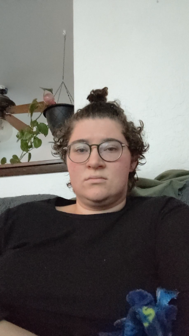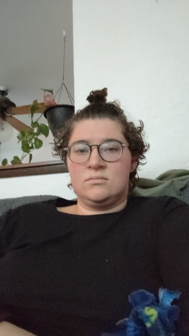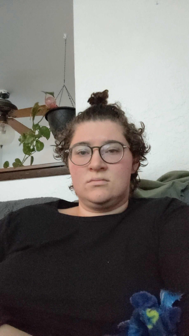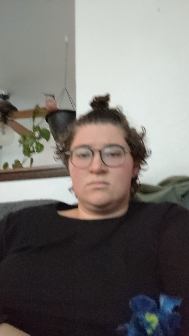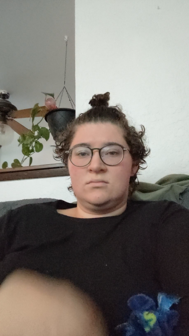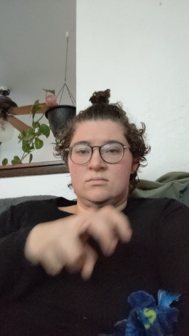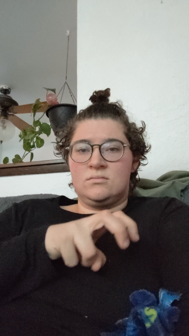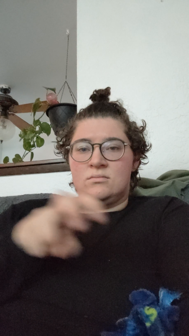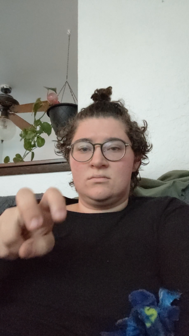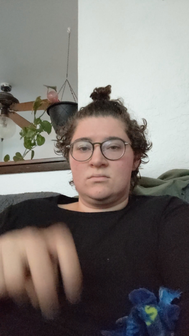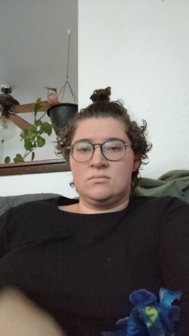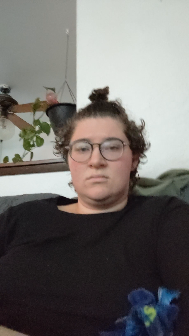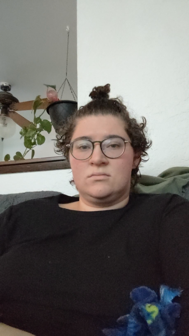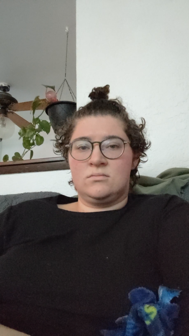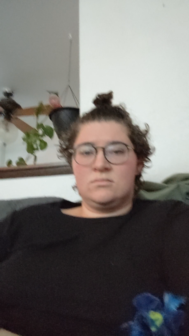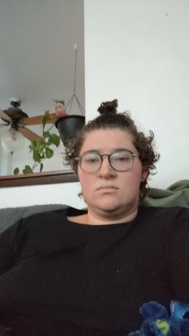bench